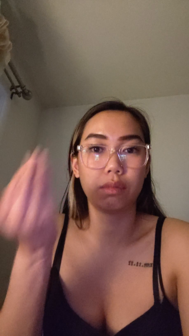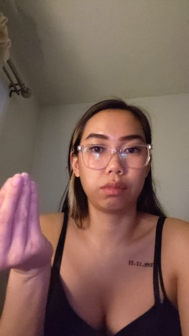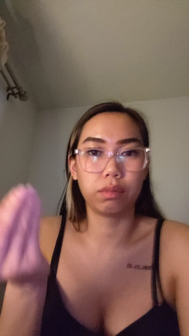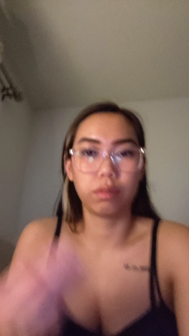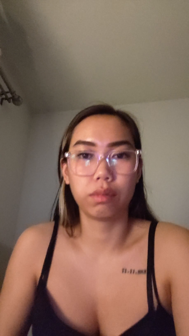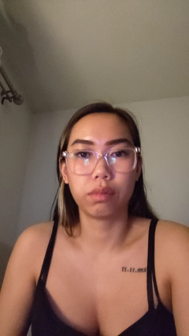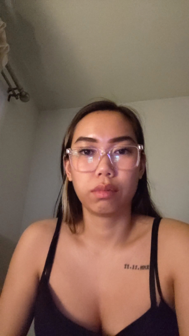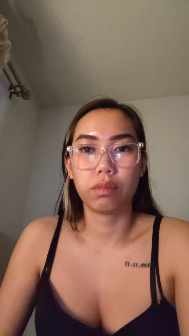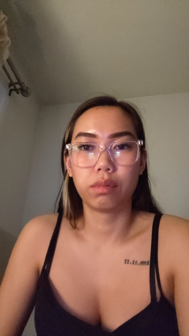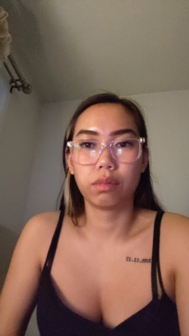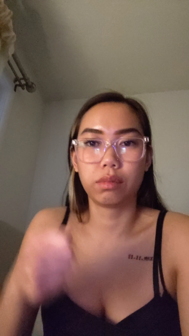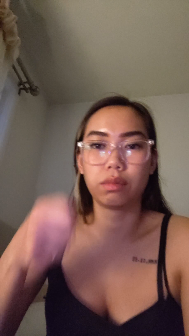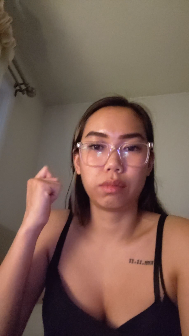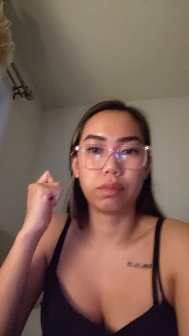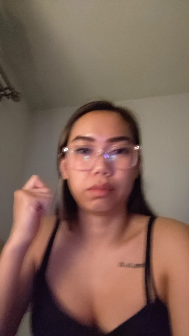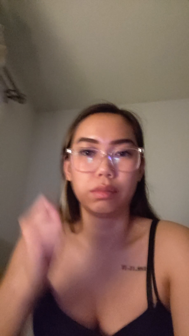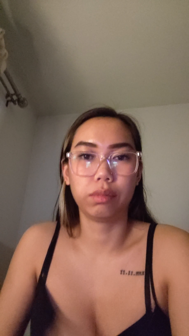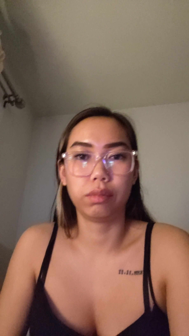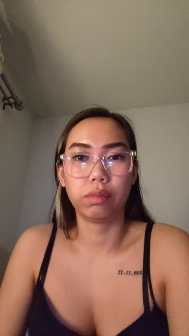pull